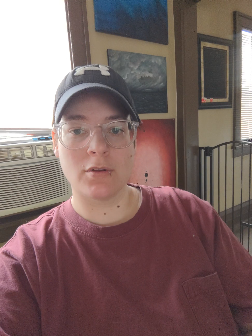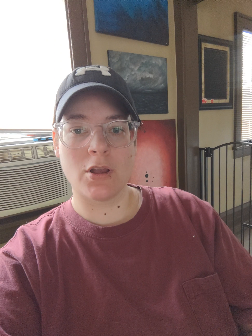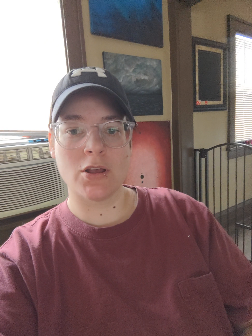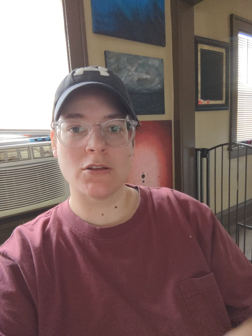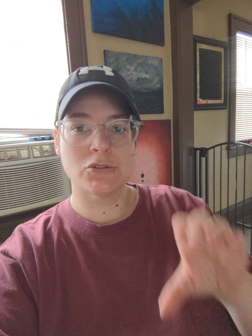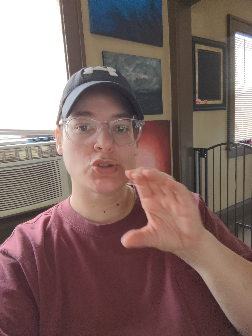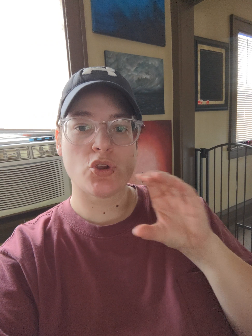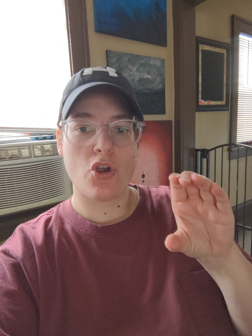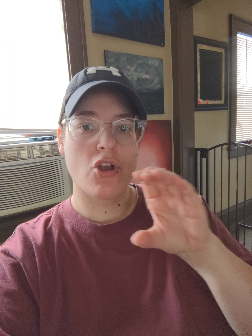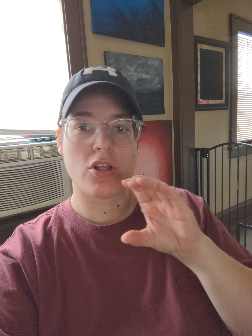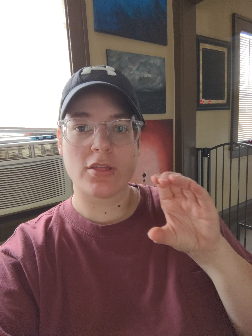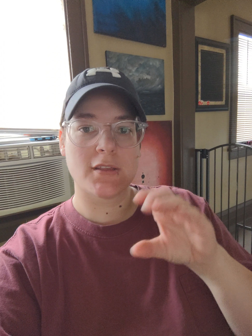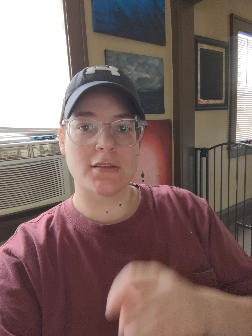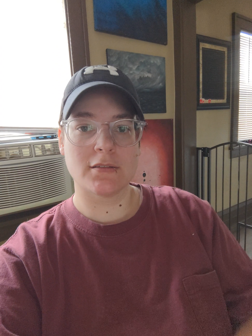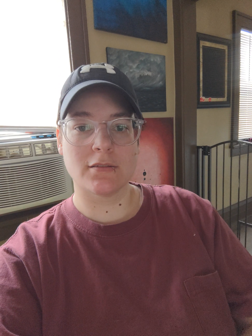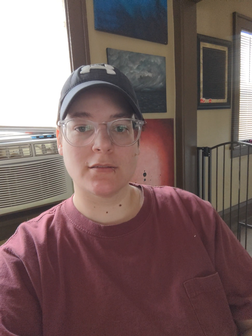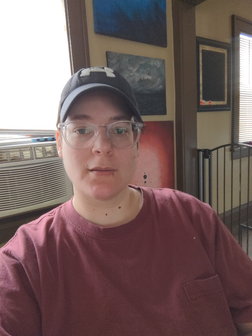chocolate